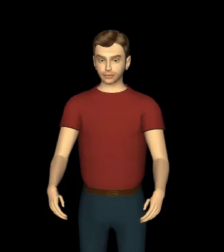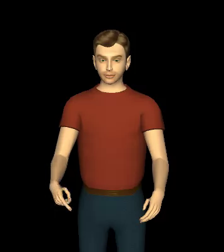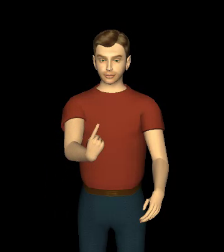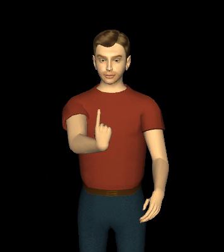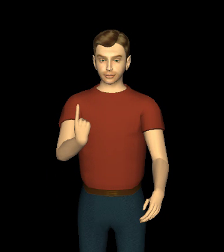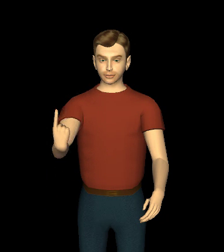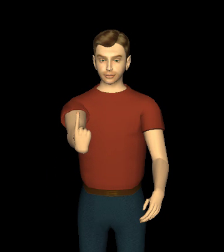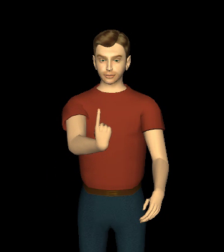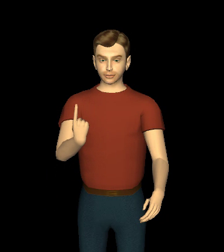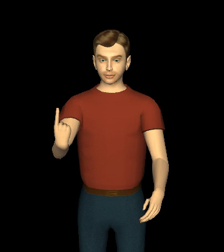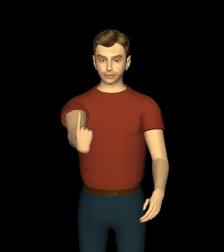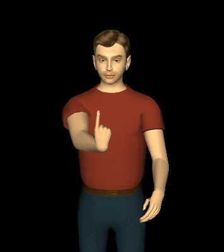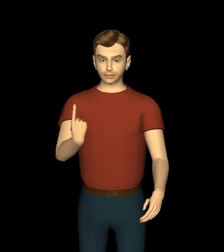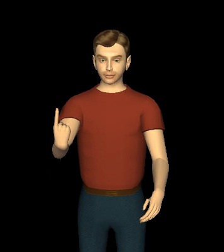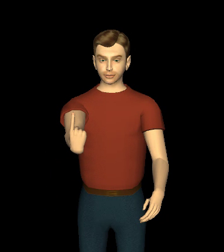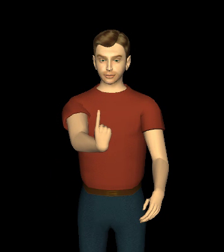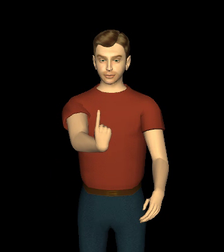يدير